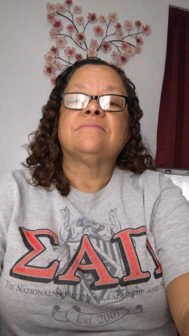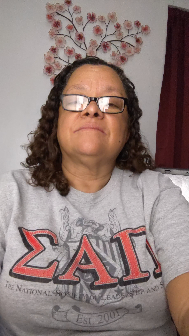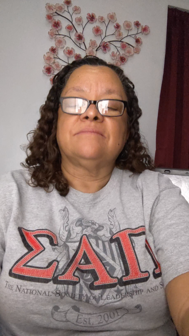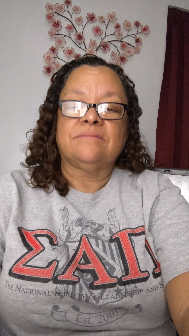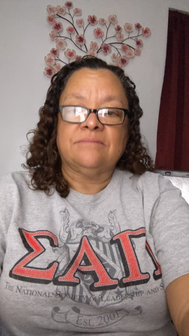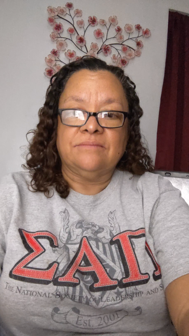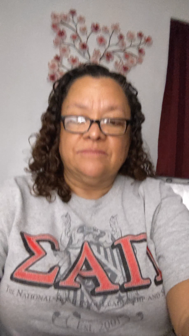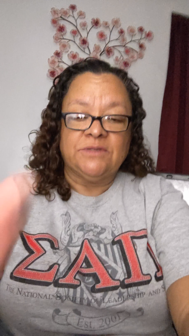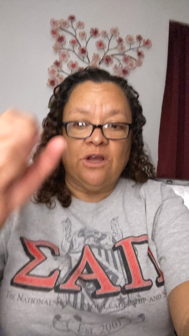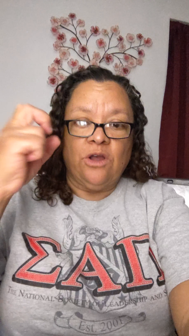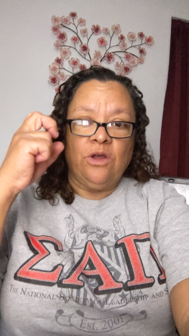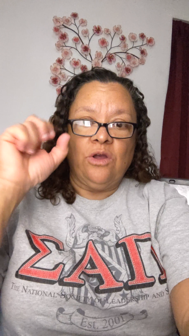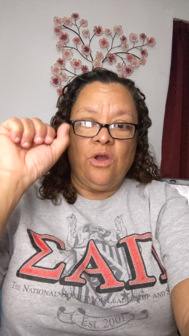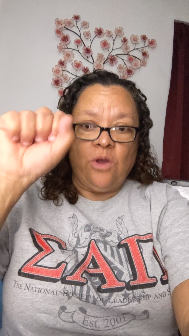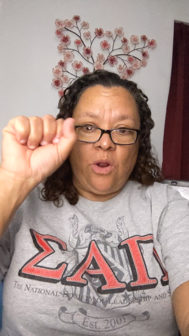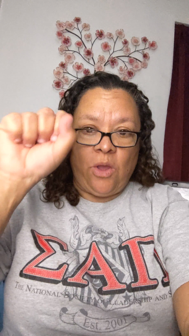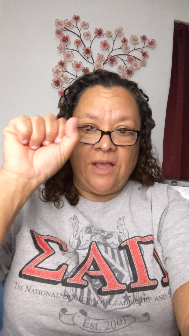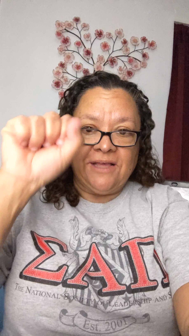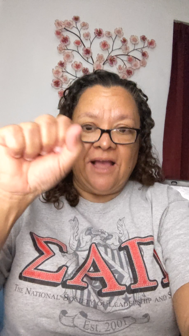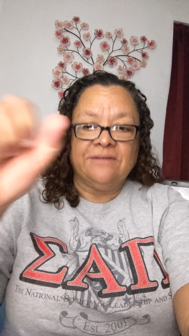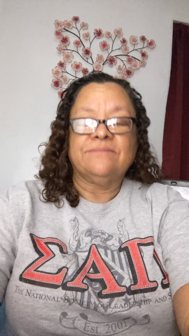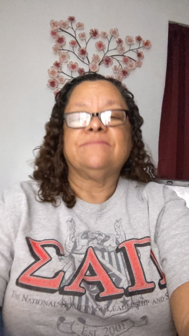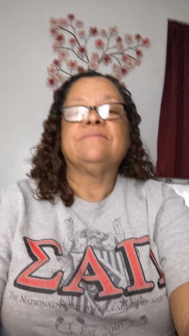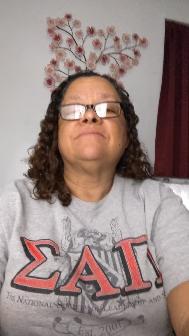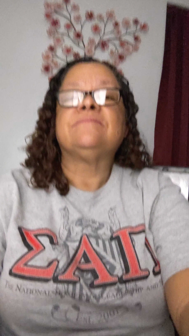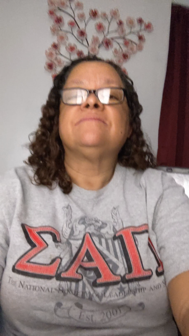knock